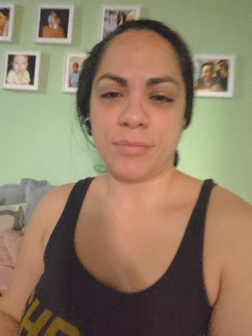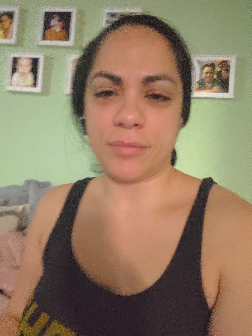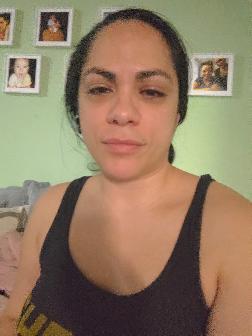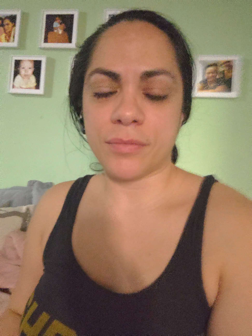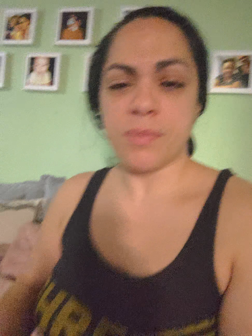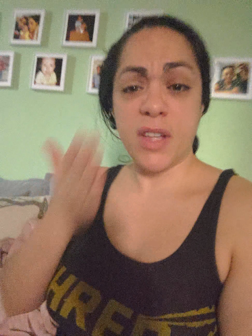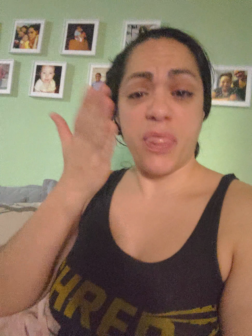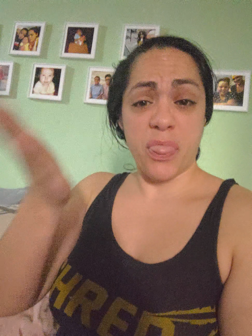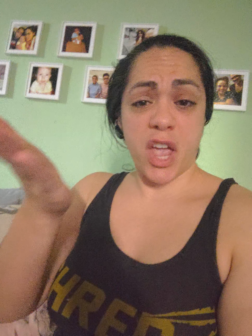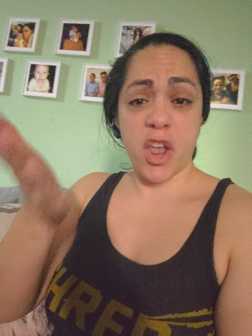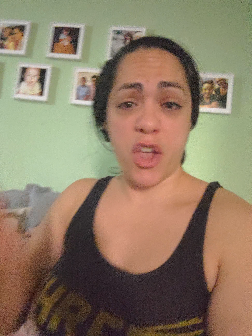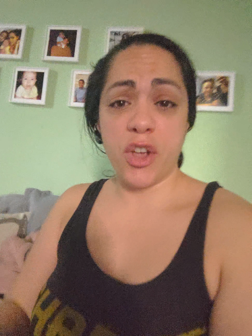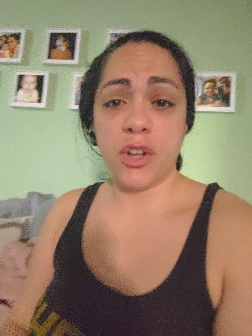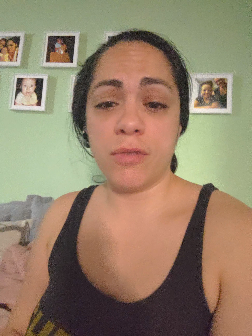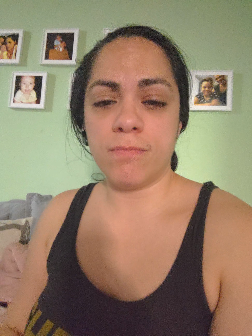there